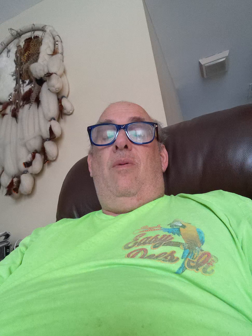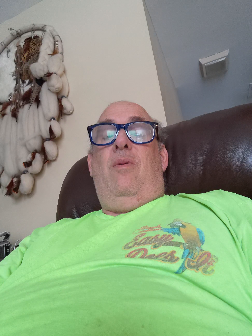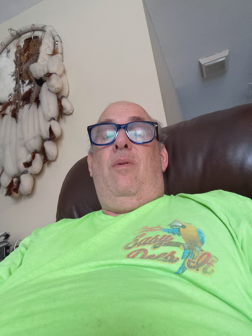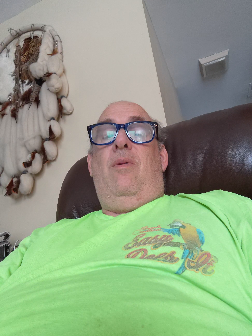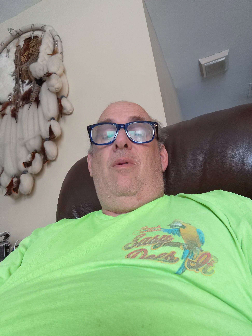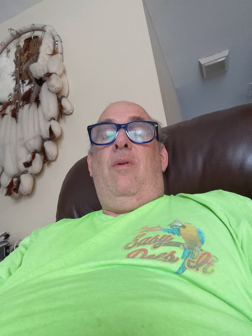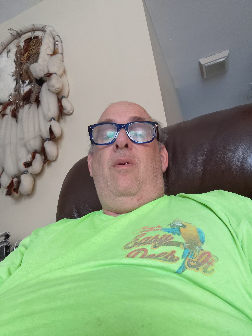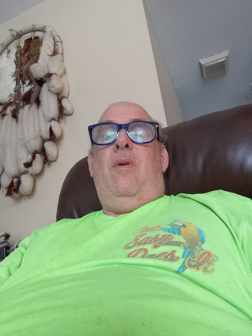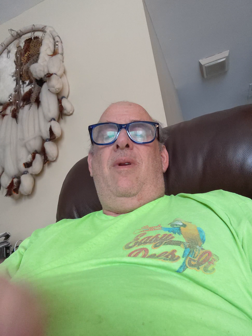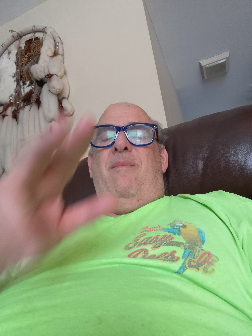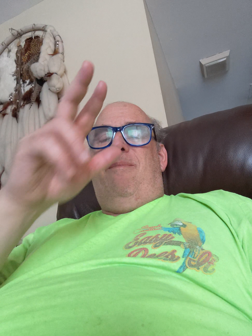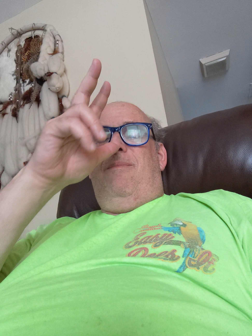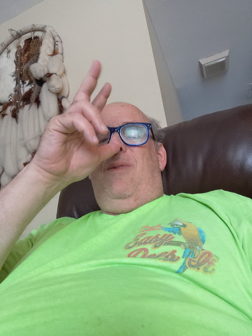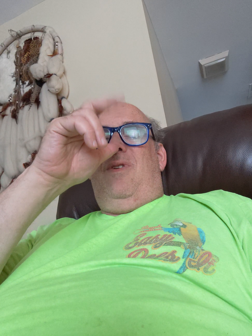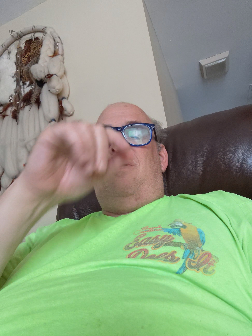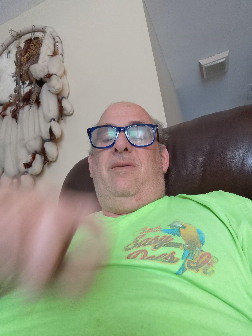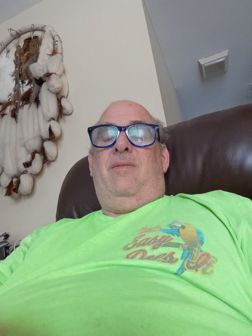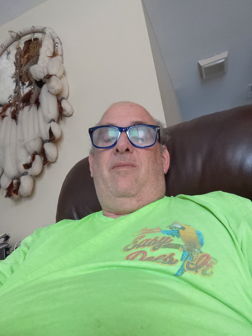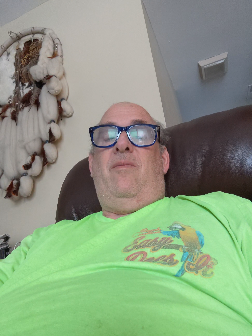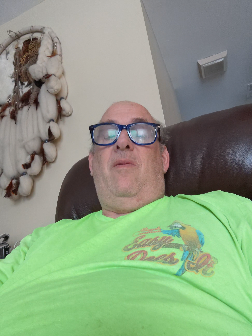bug